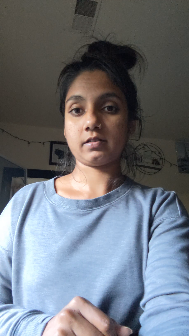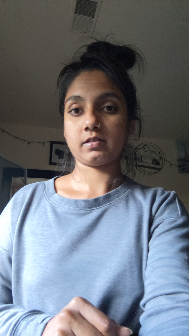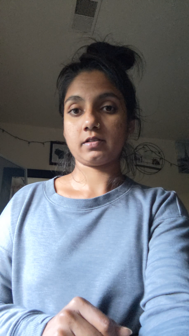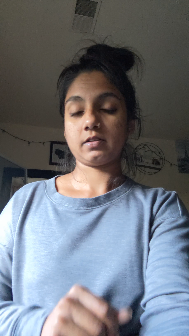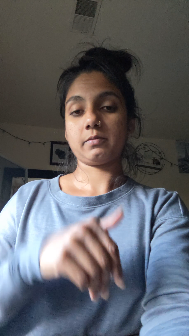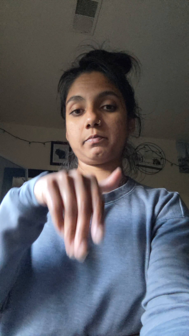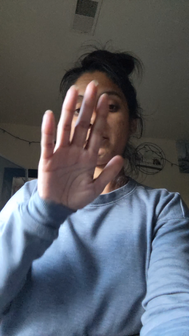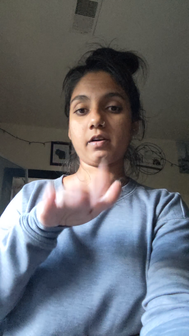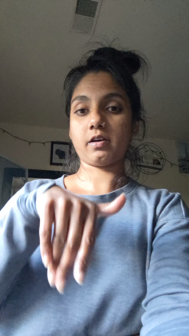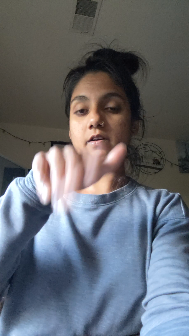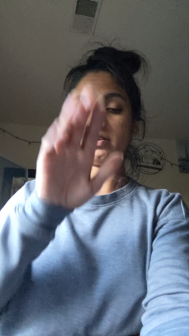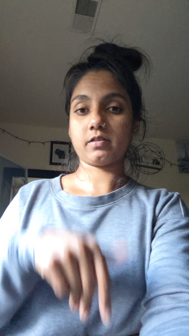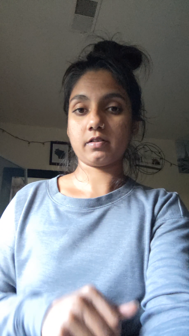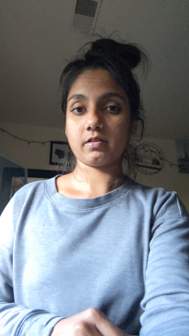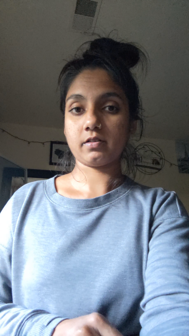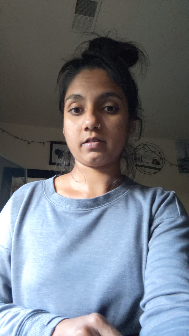paint